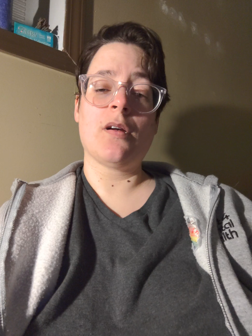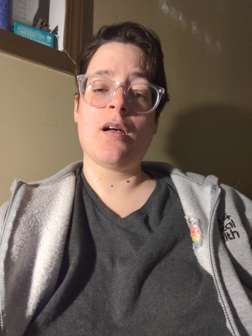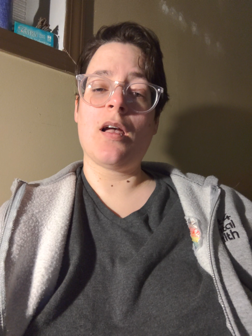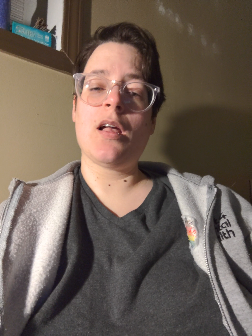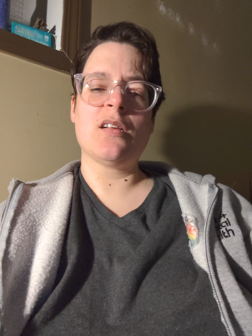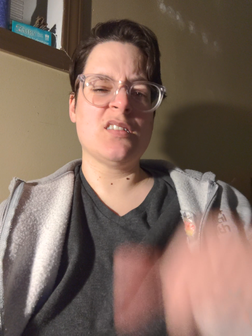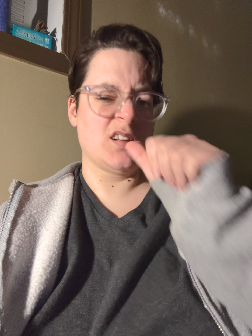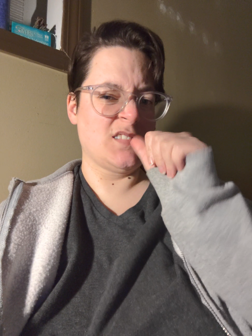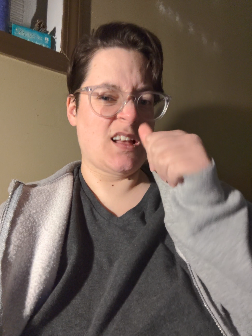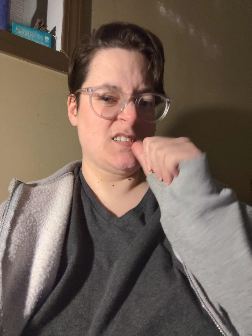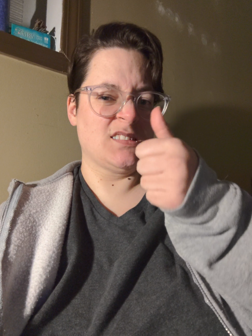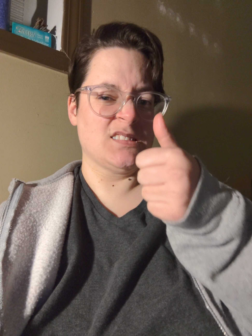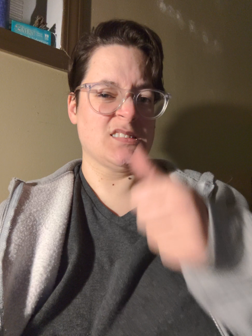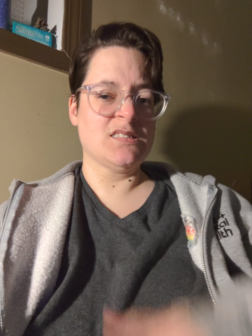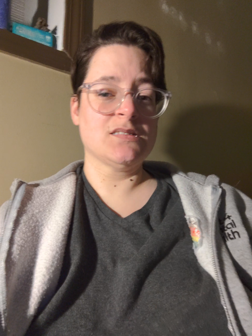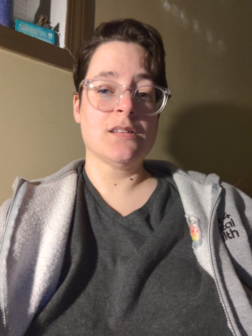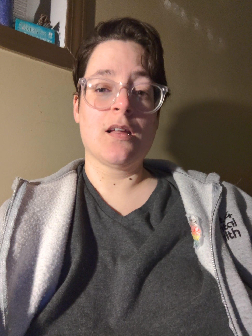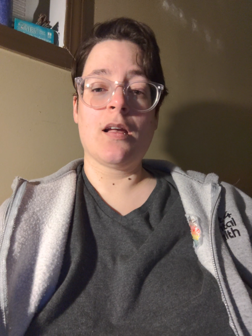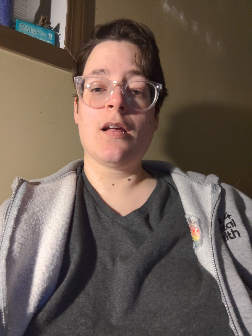nuts